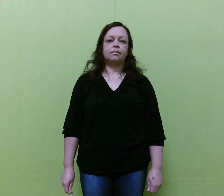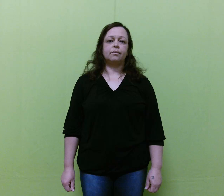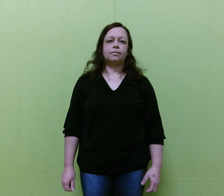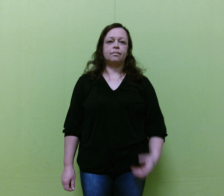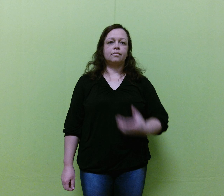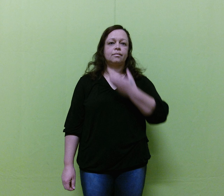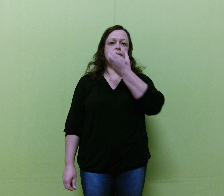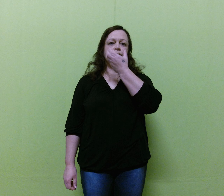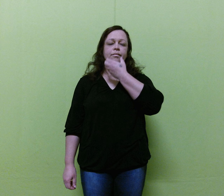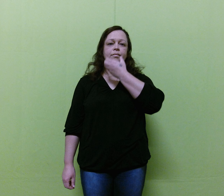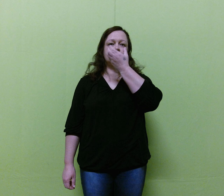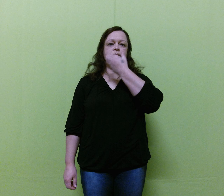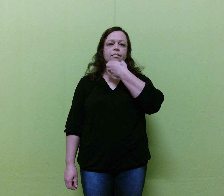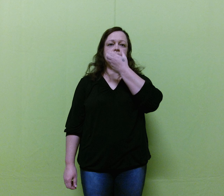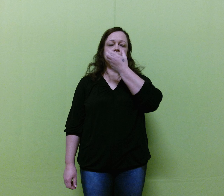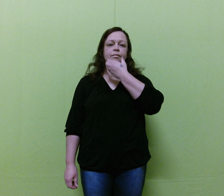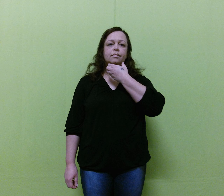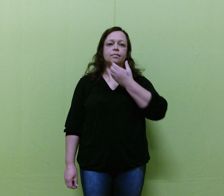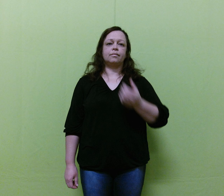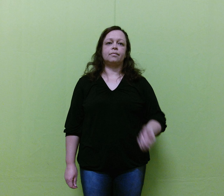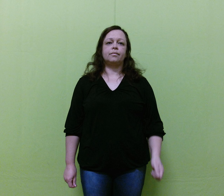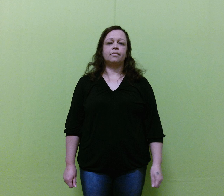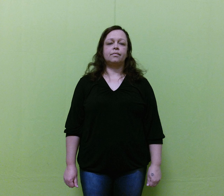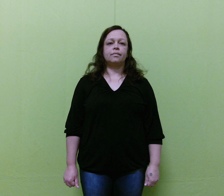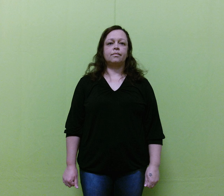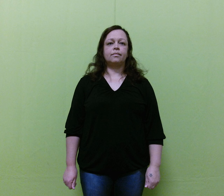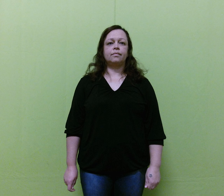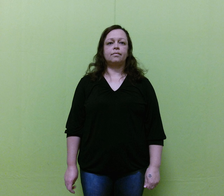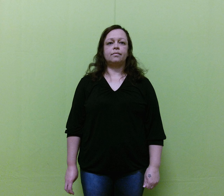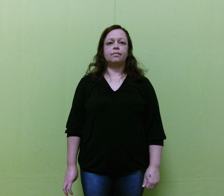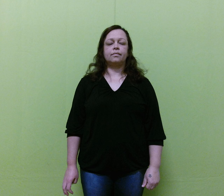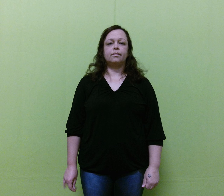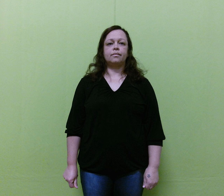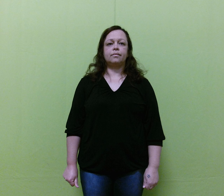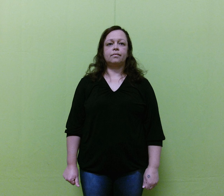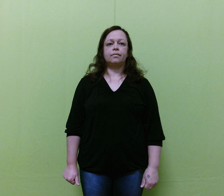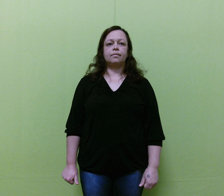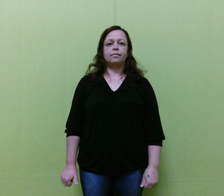maçã